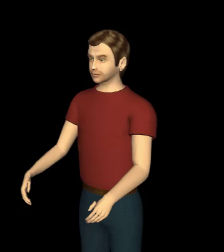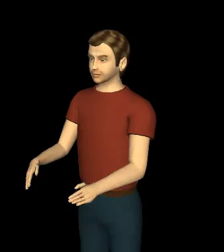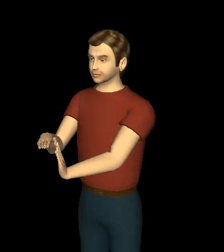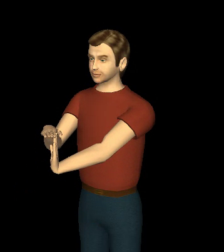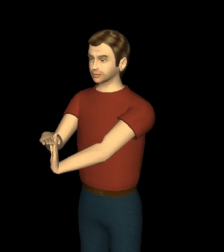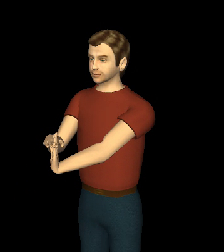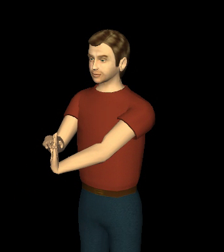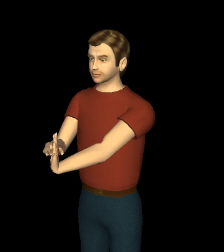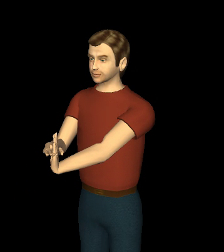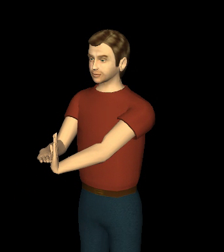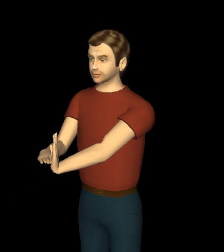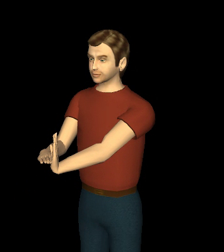قائمة